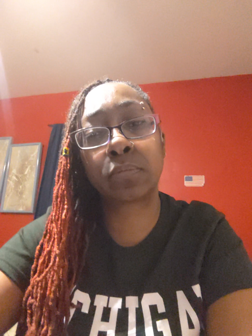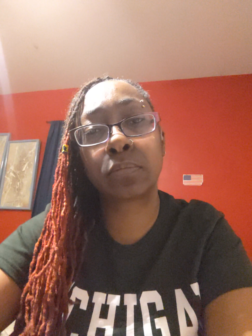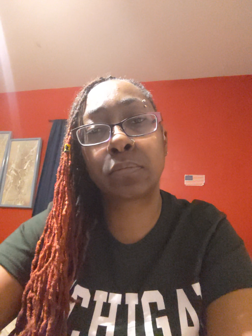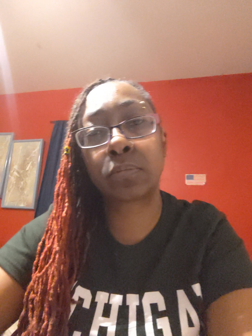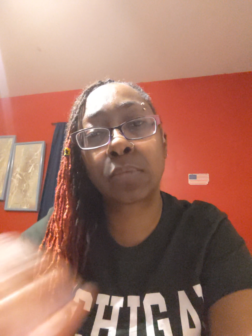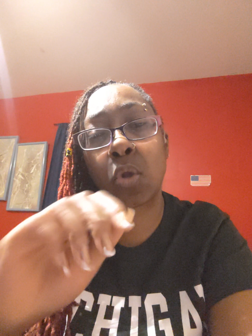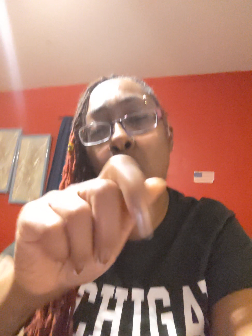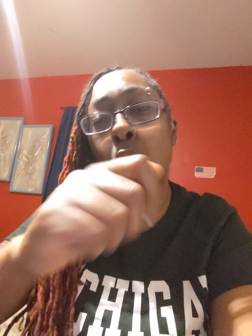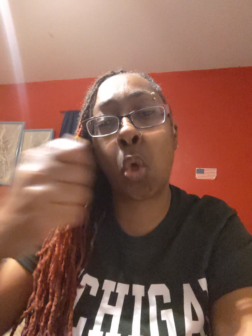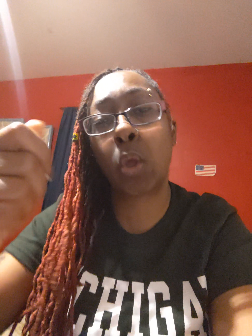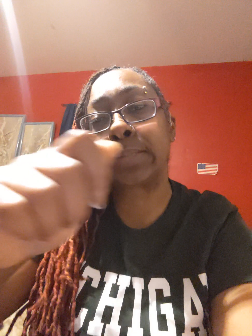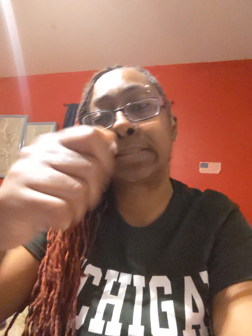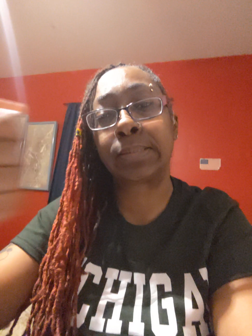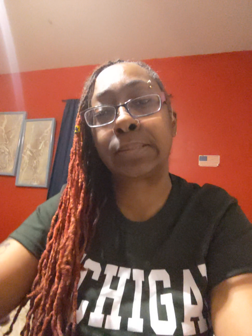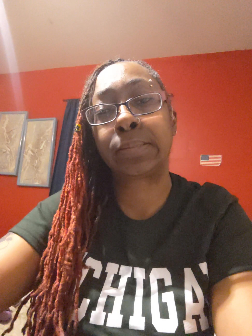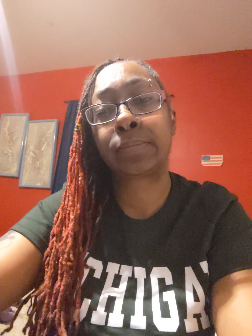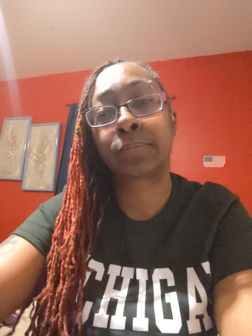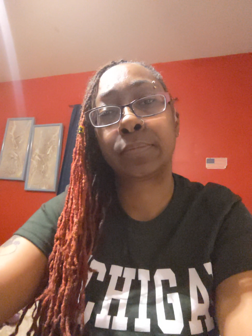closet